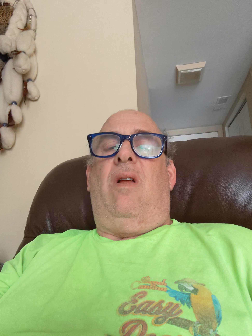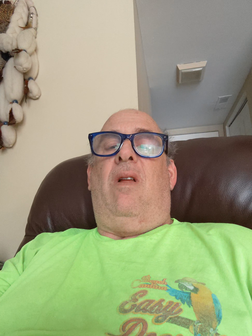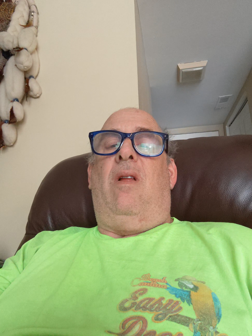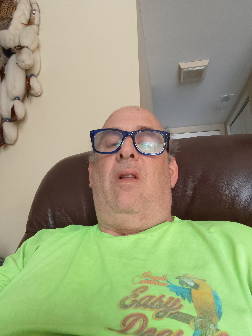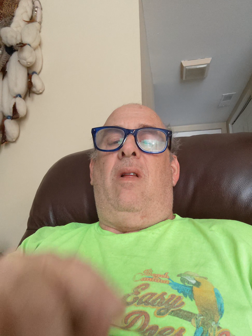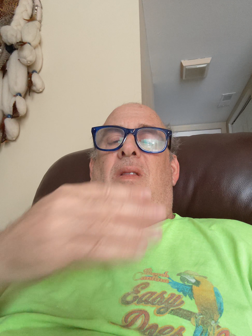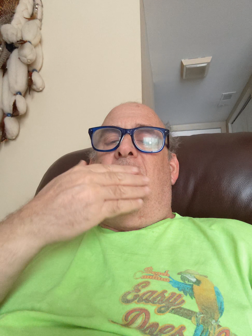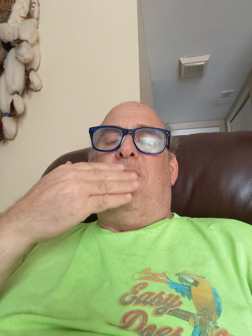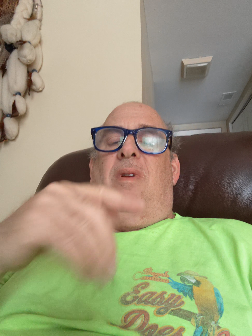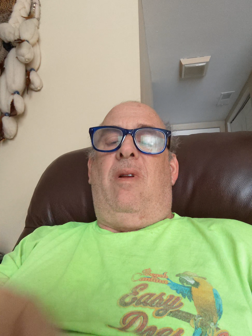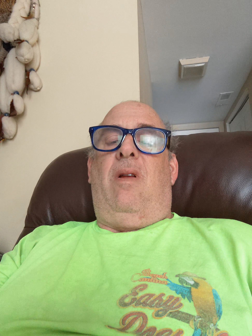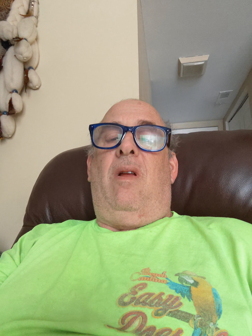napkin